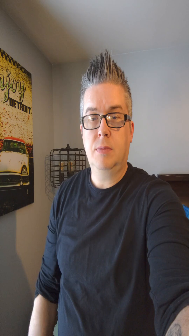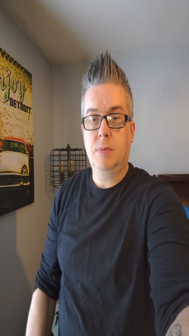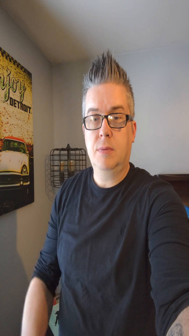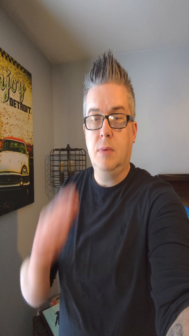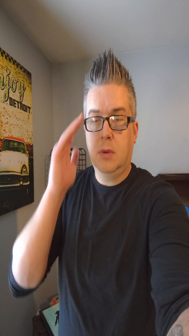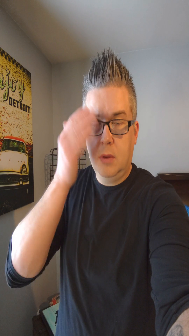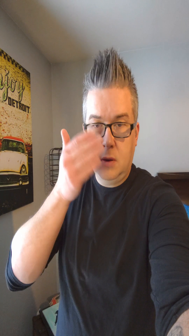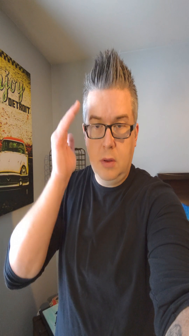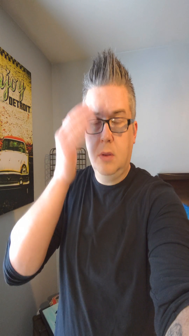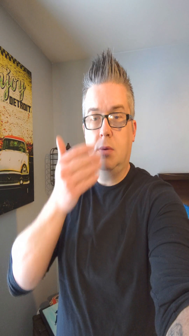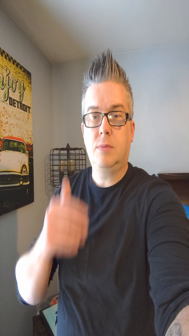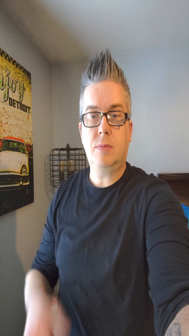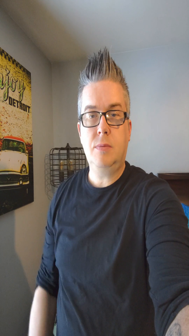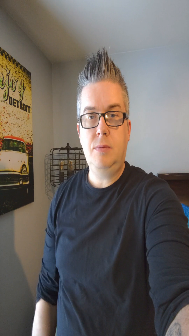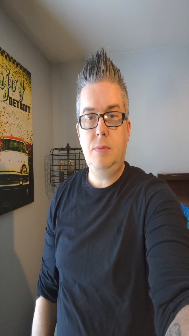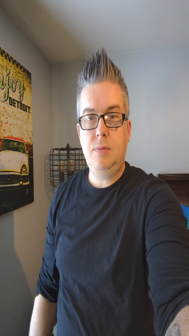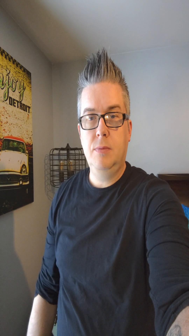sleepy